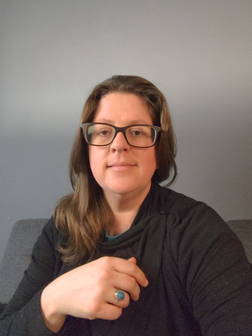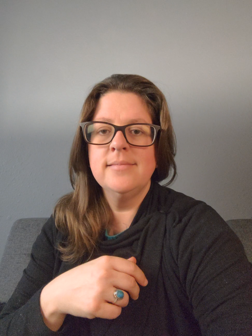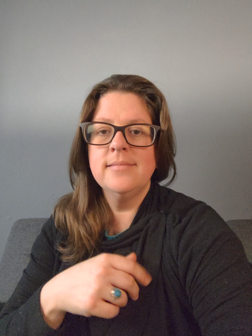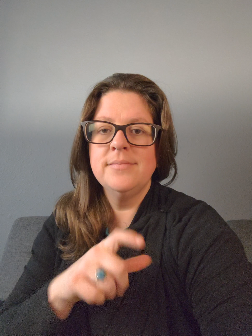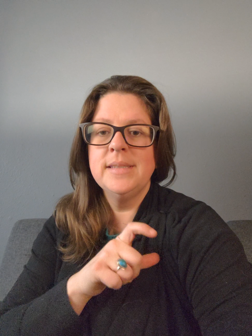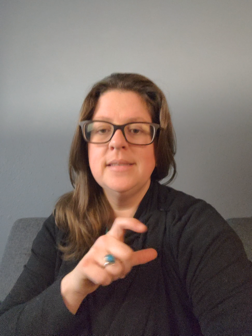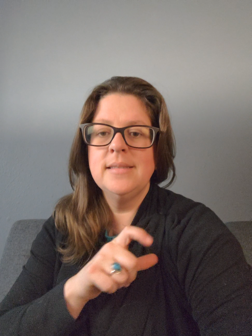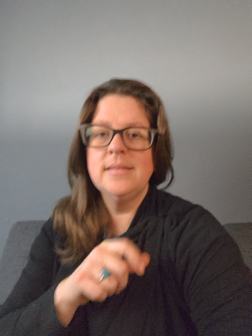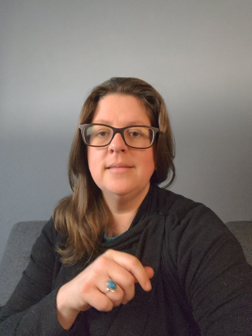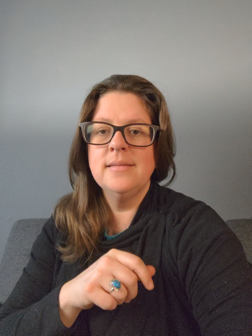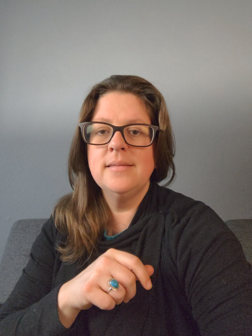police